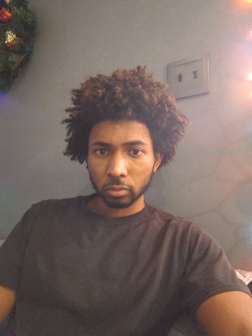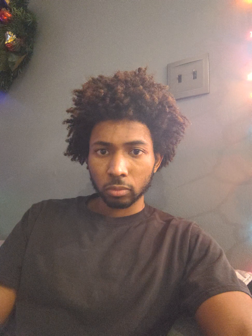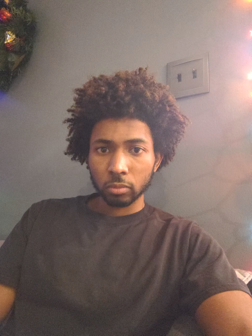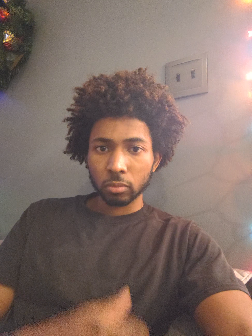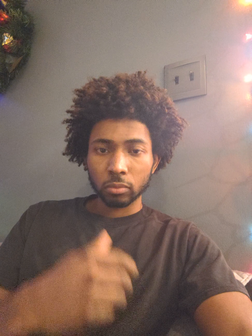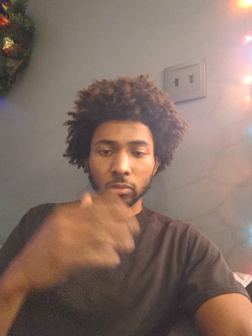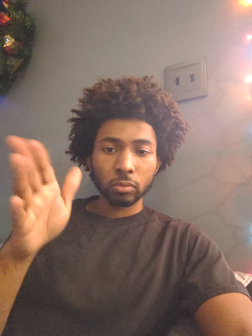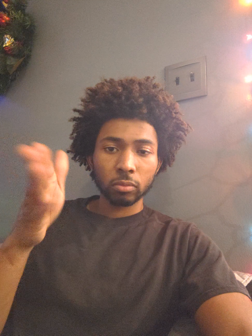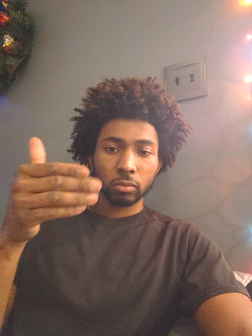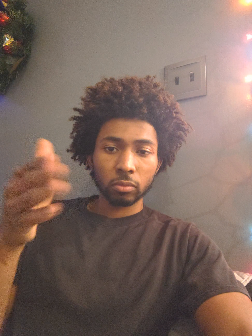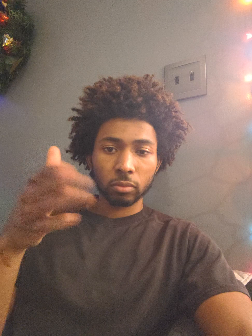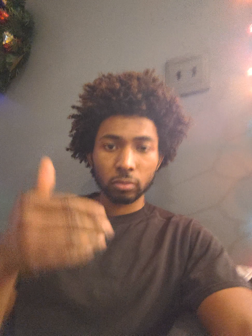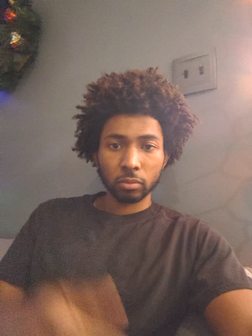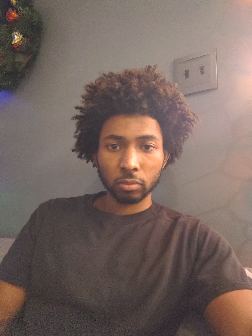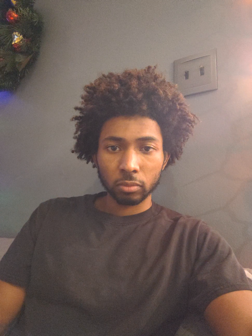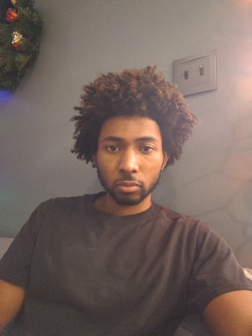flag